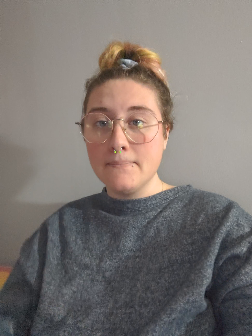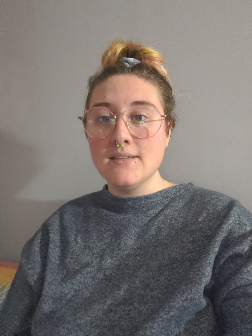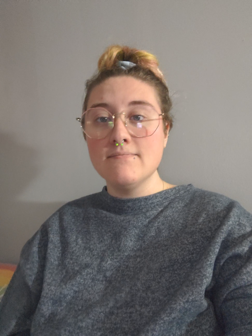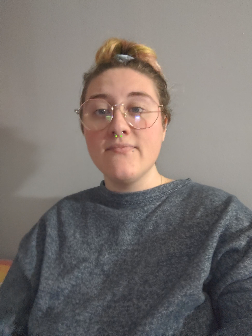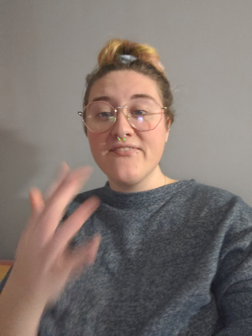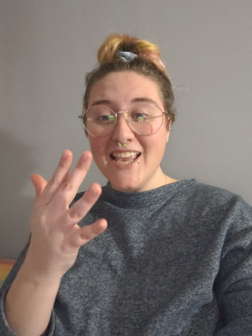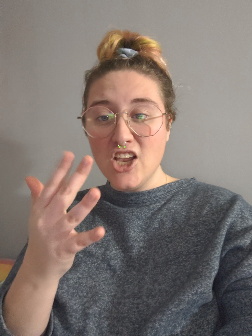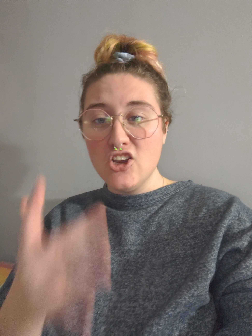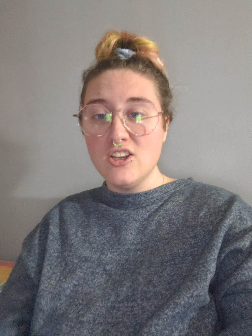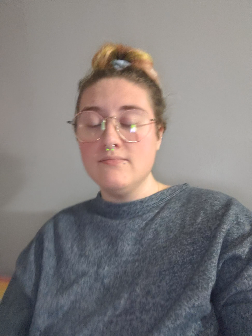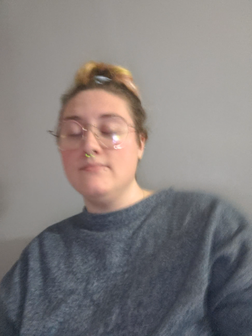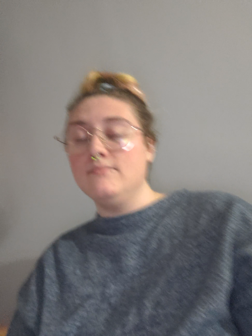finger